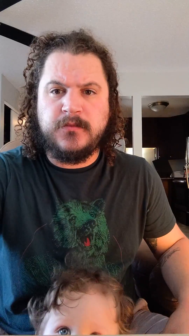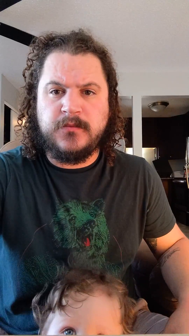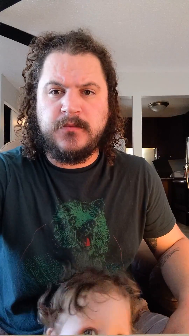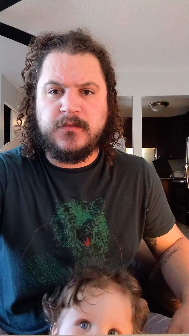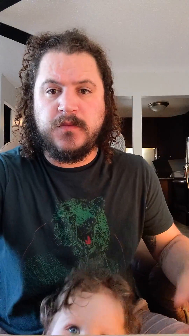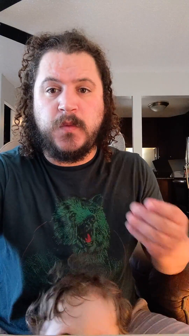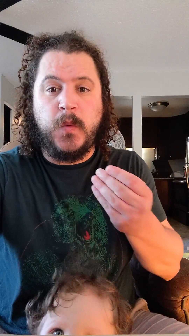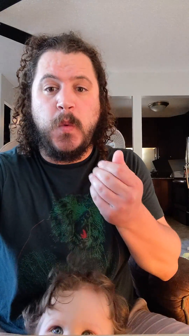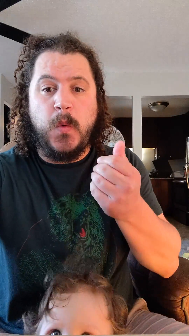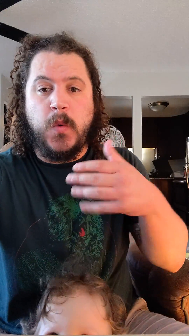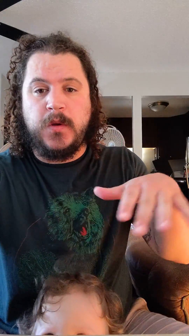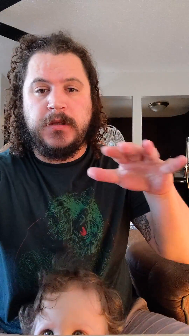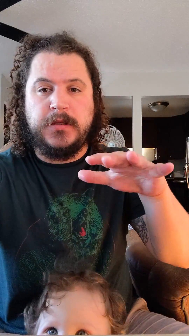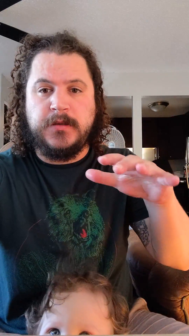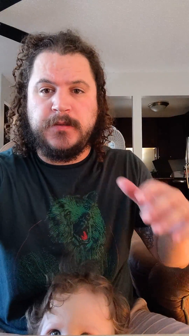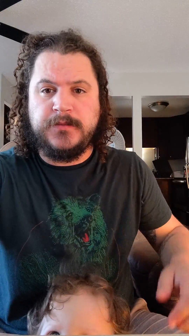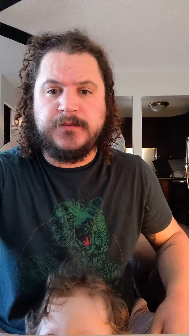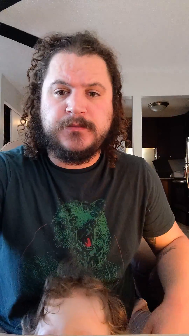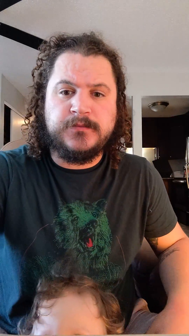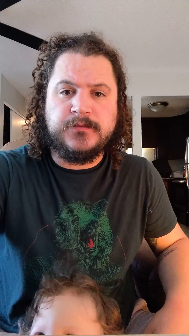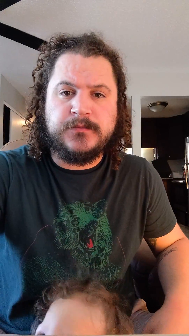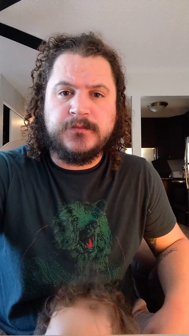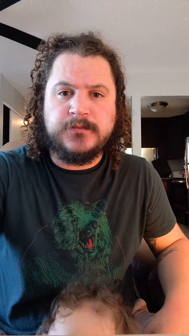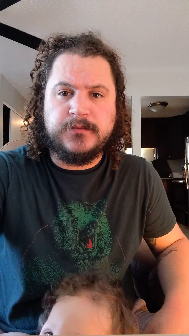garden